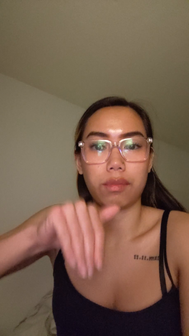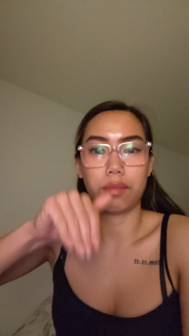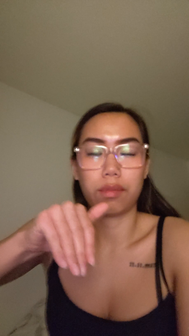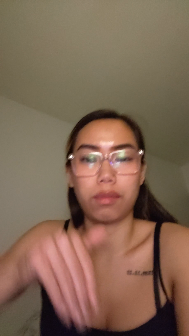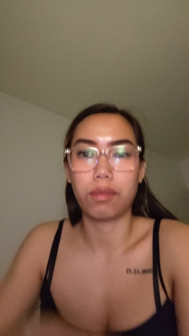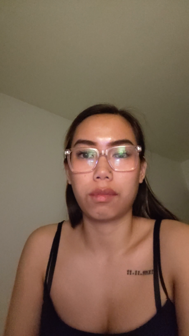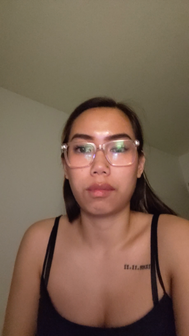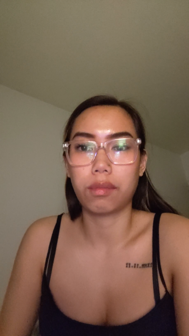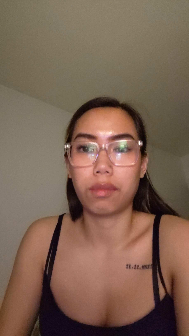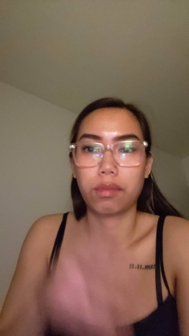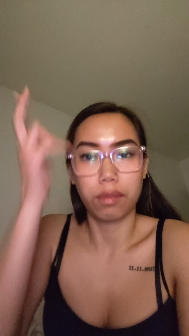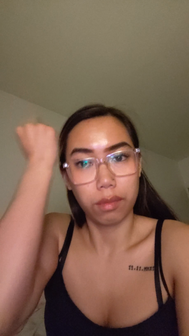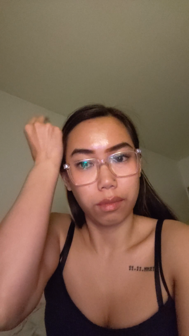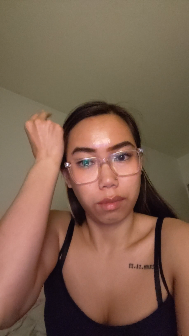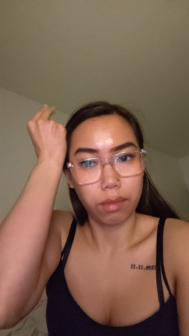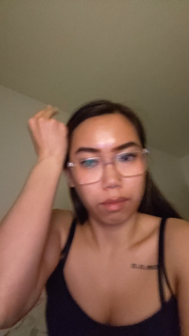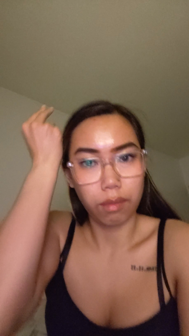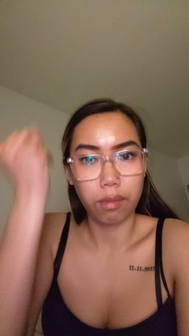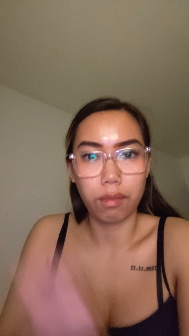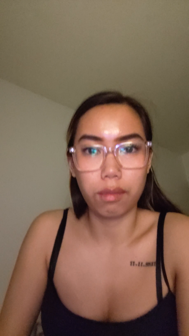rabbit